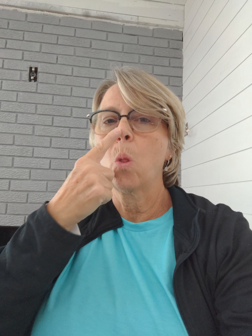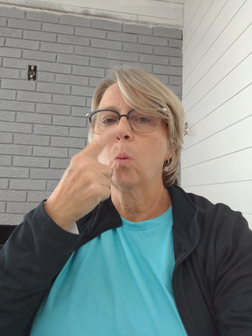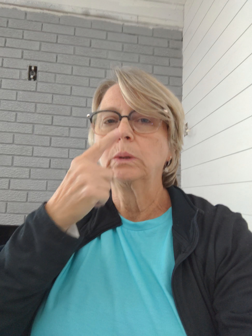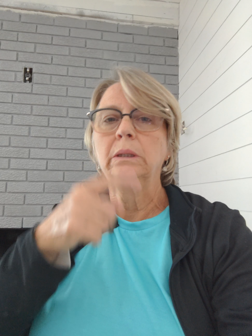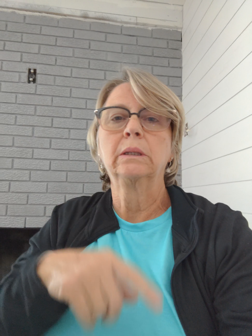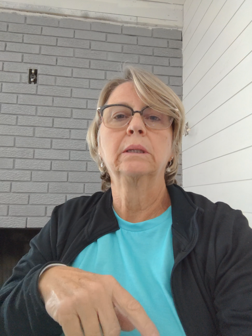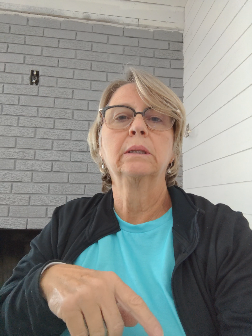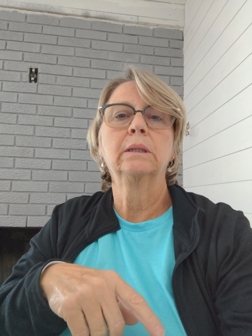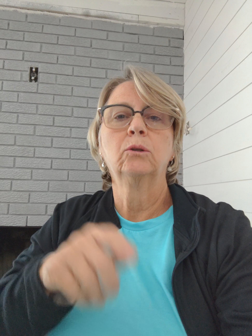nose